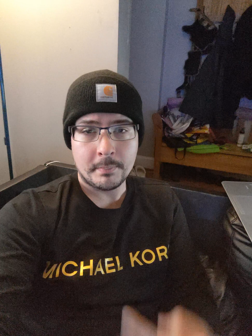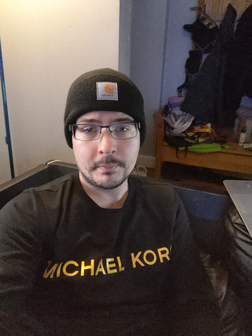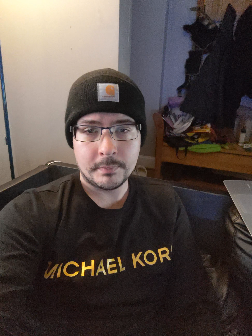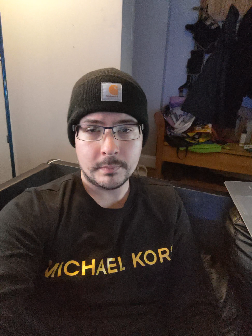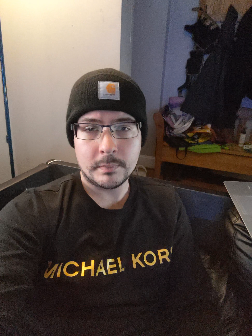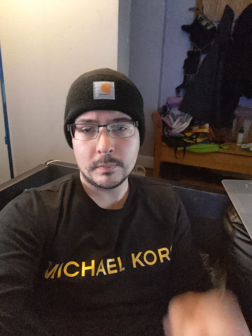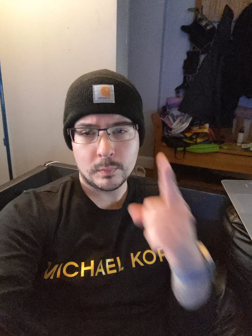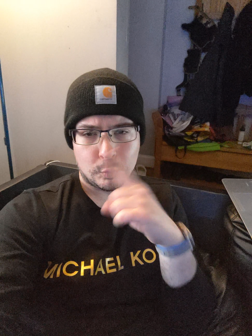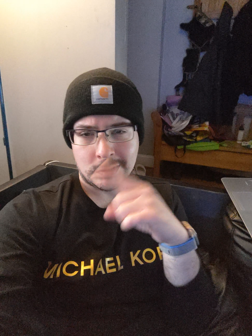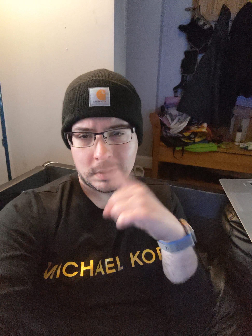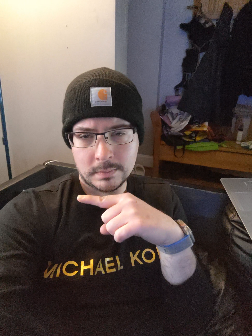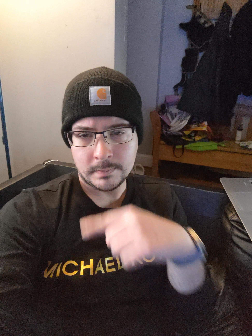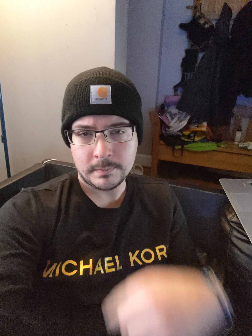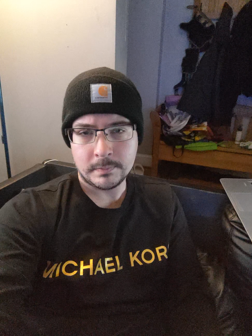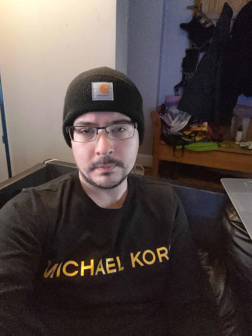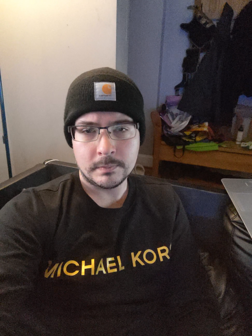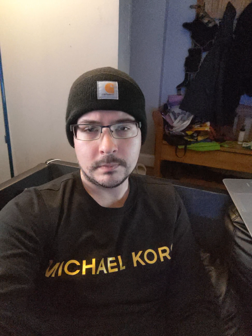pretend